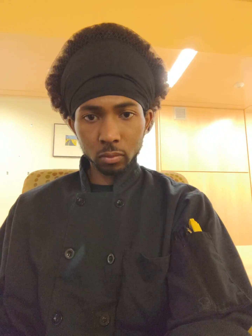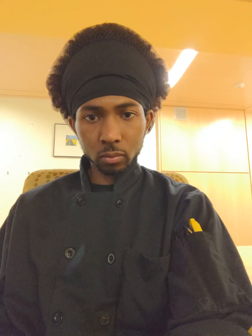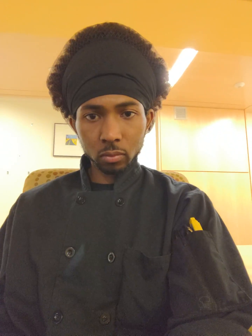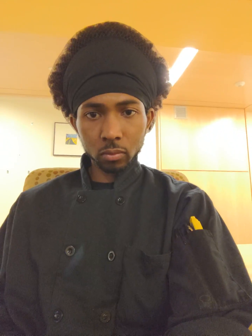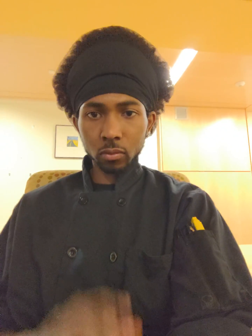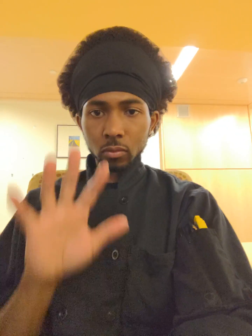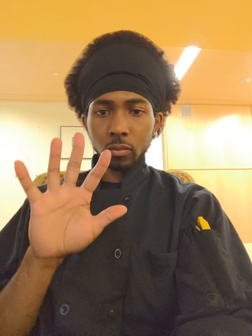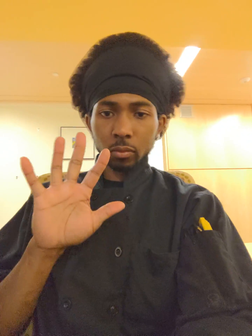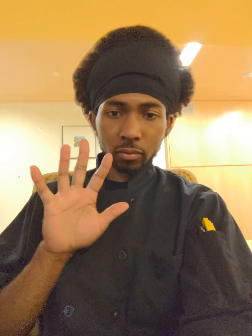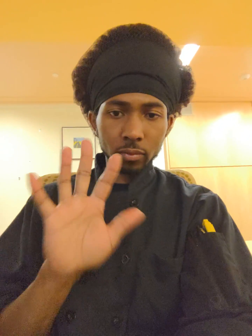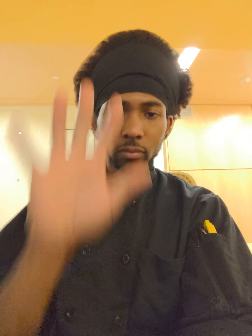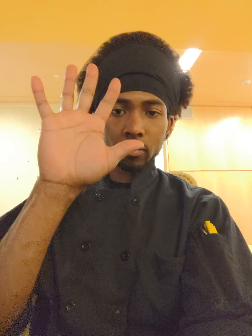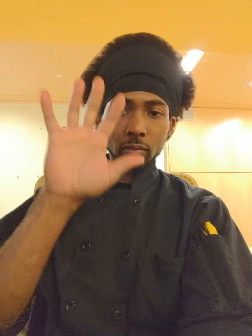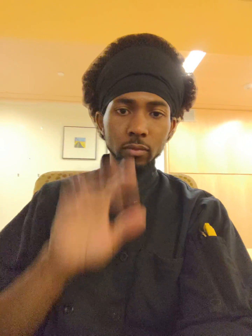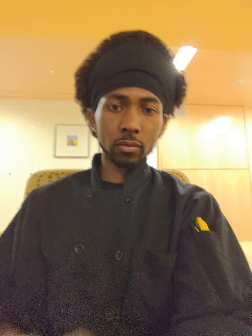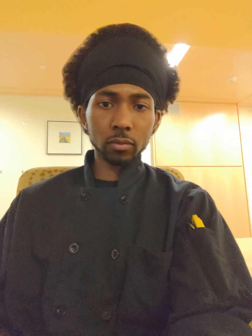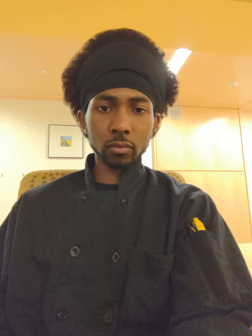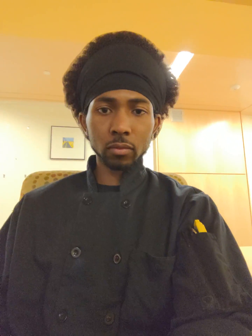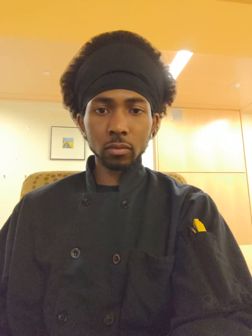give me five